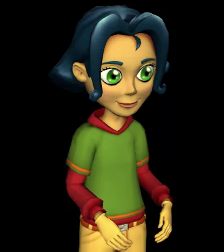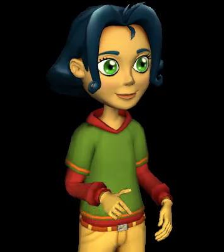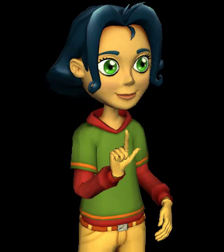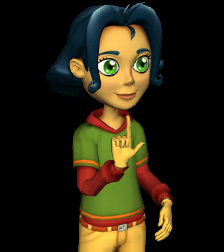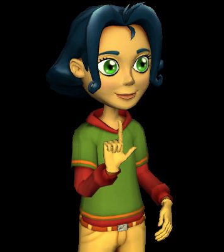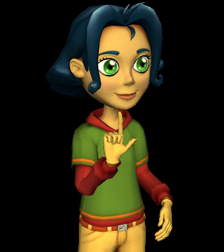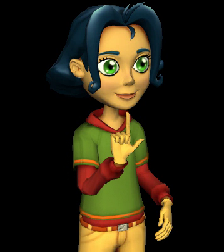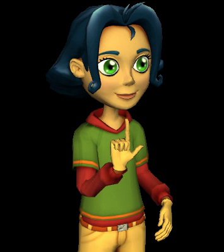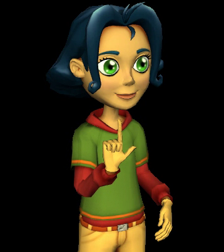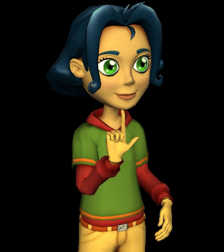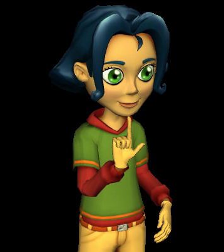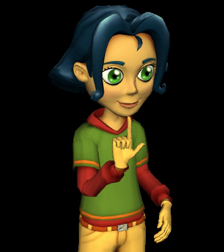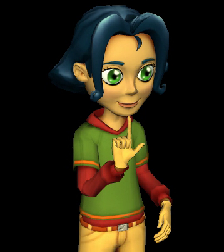الإثنين